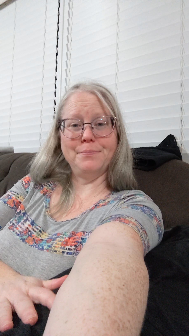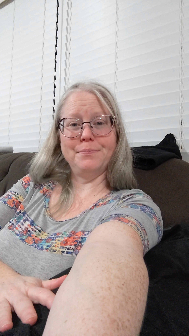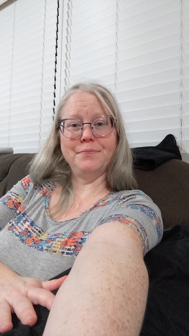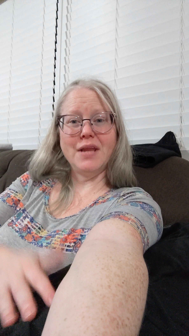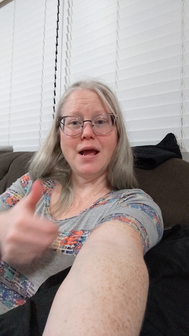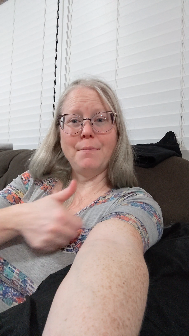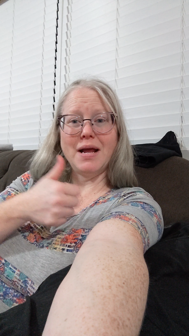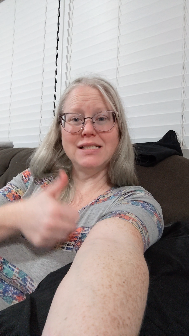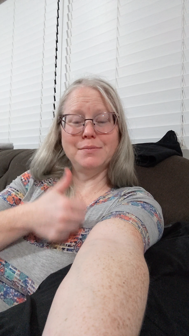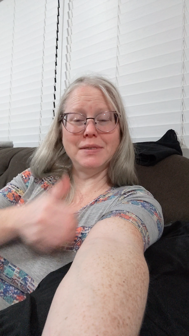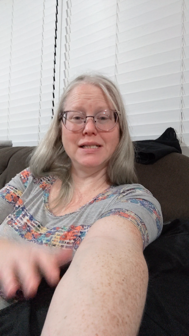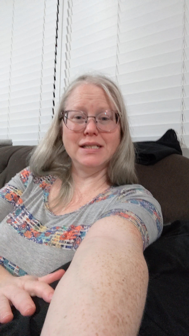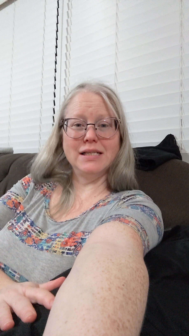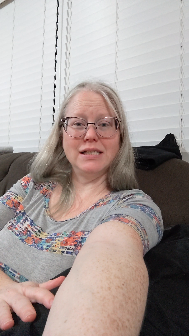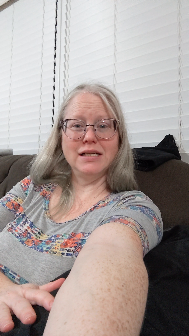basement